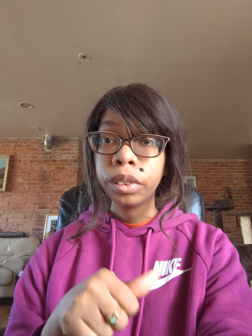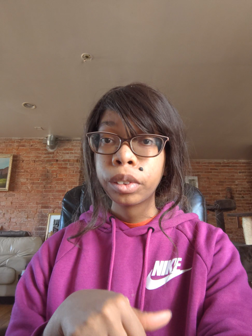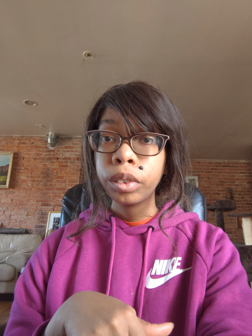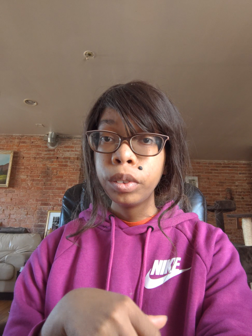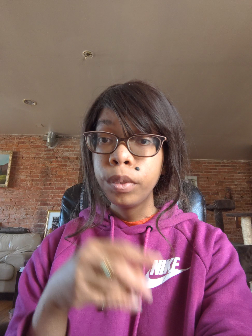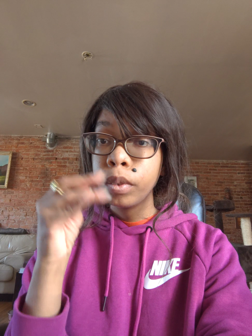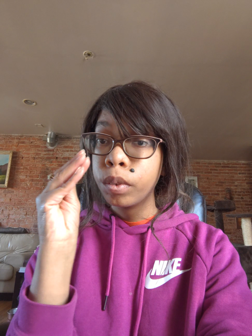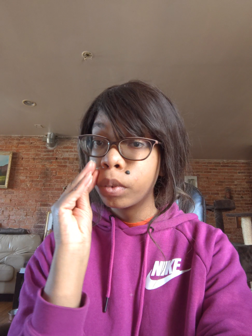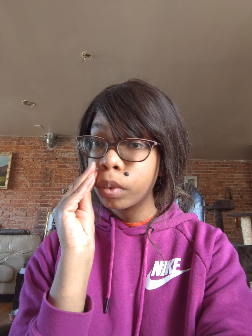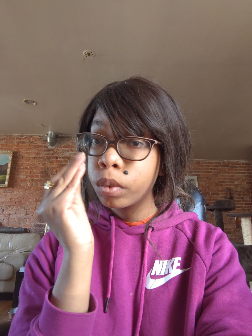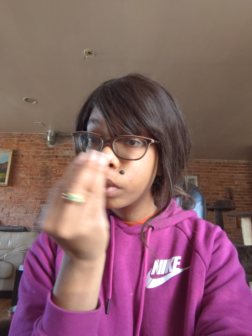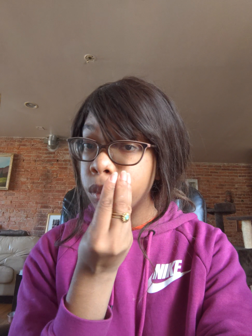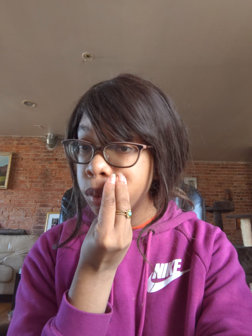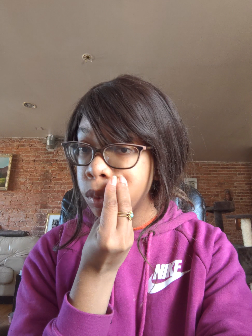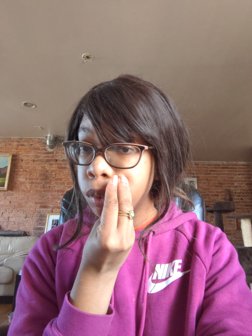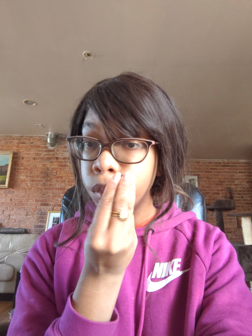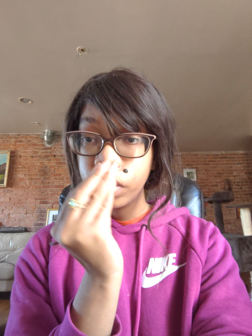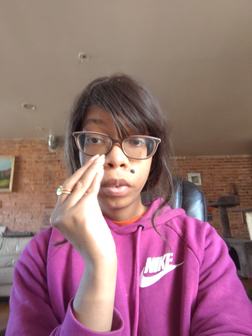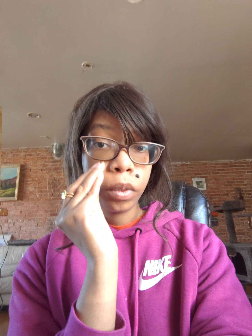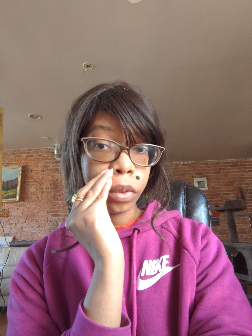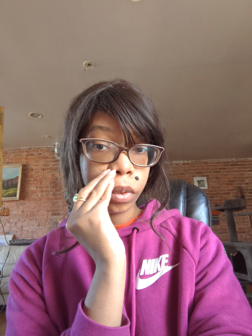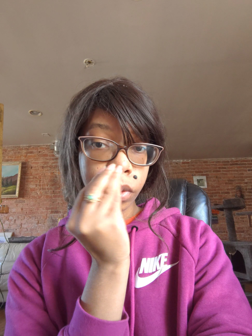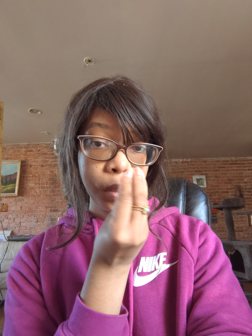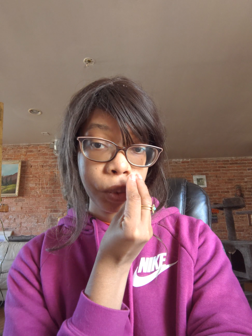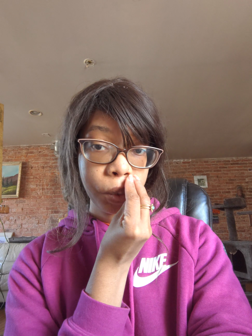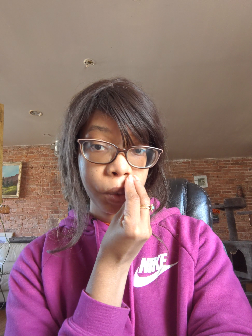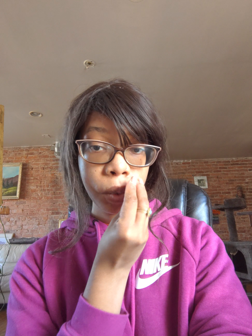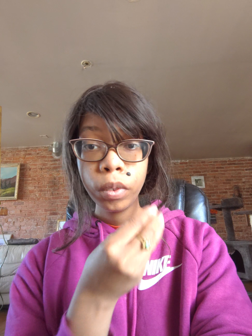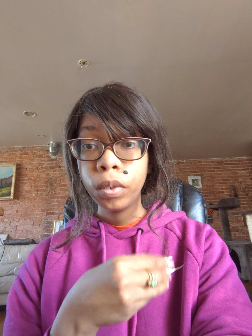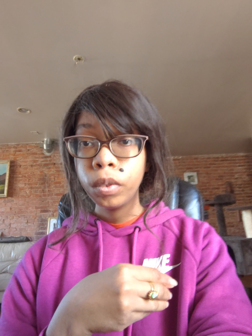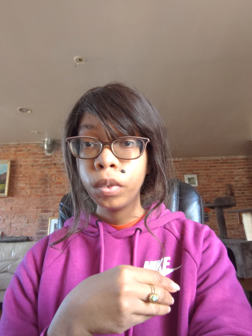flower